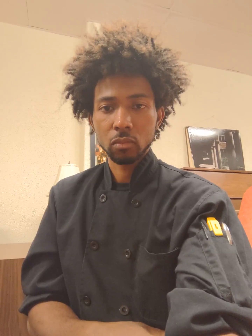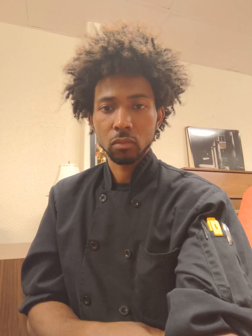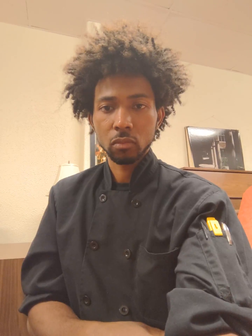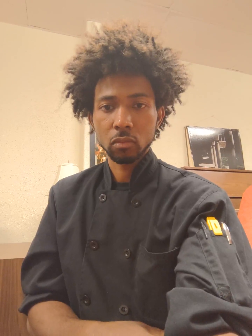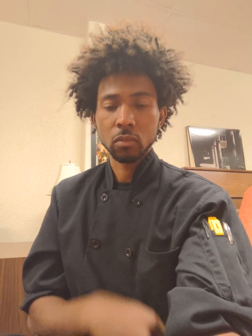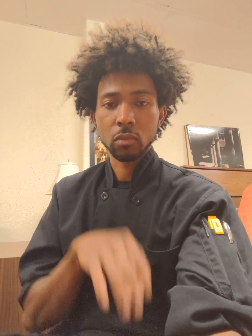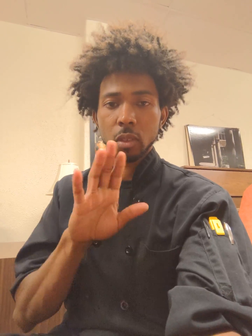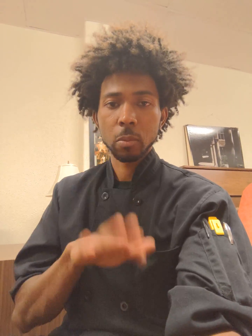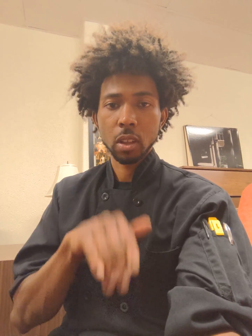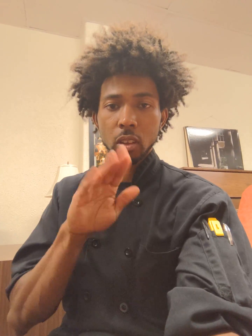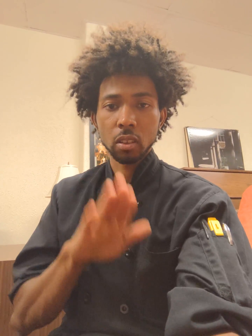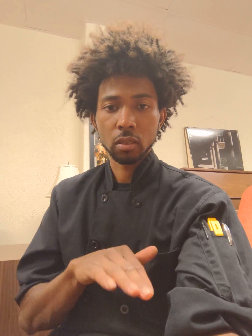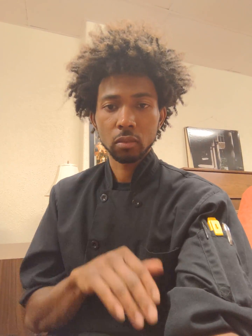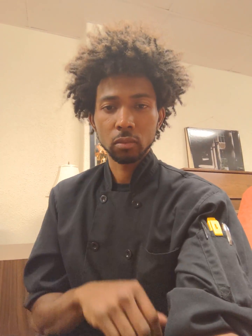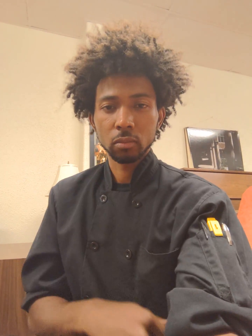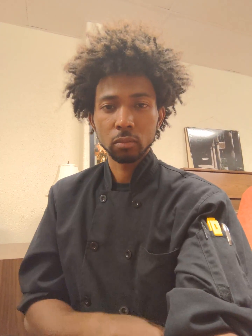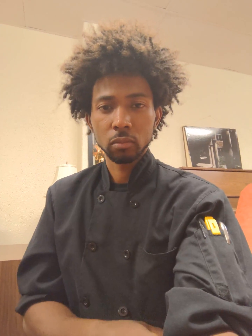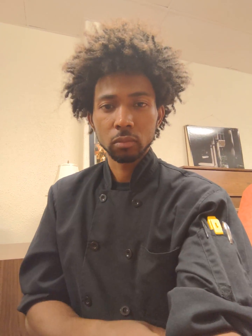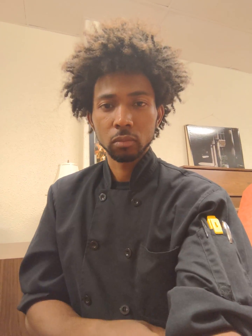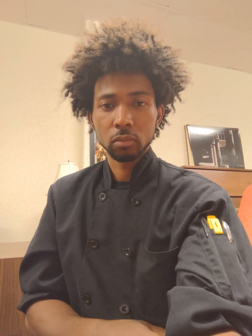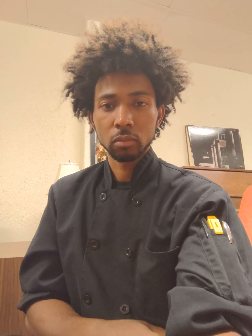paint